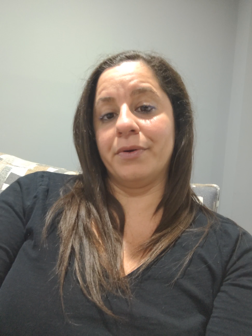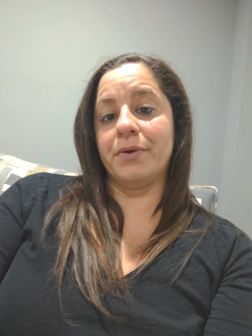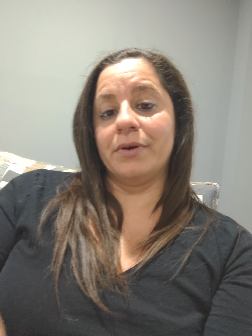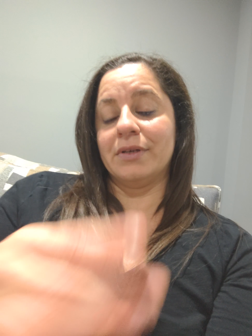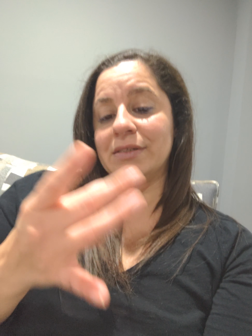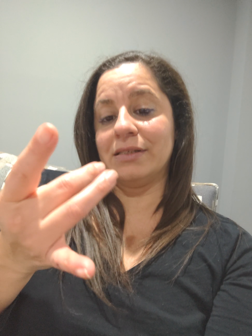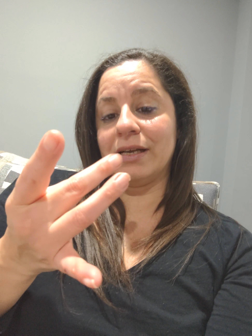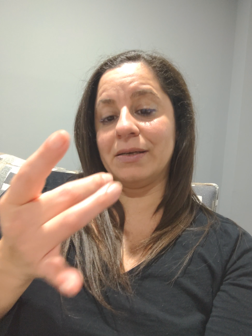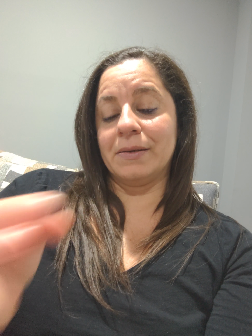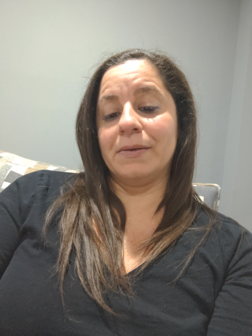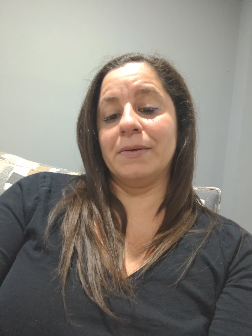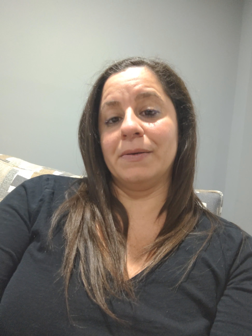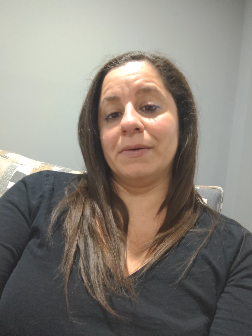sticky